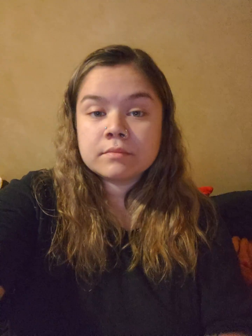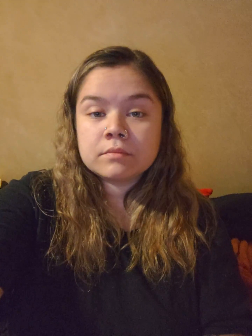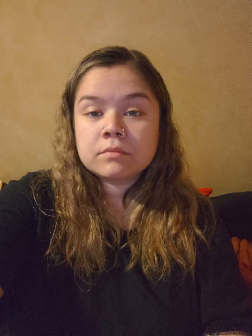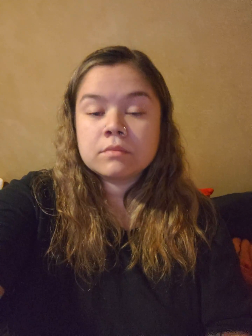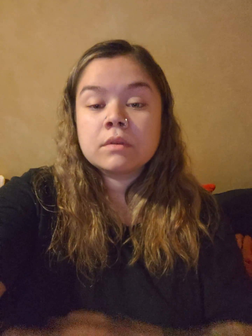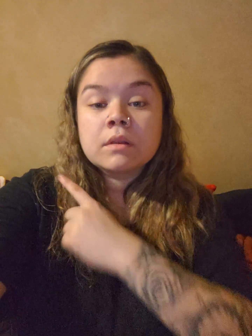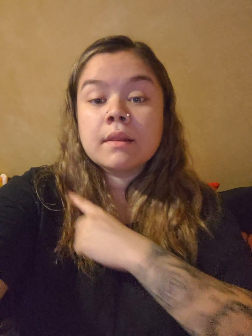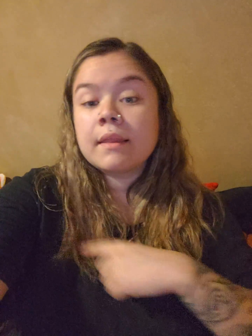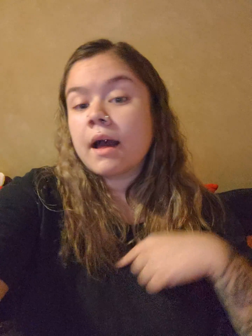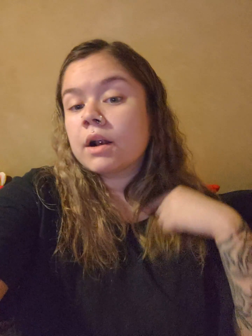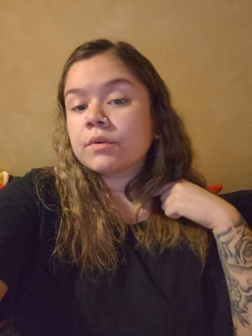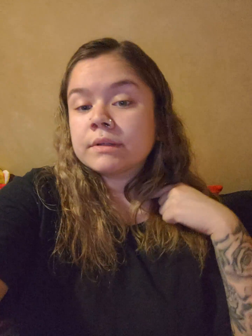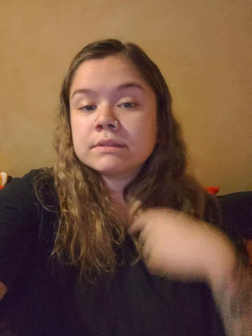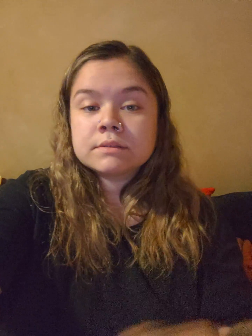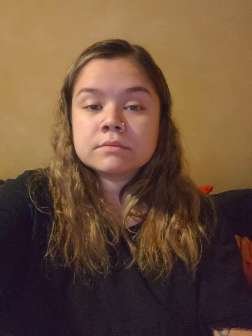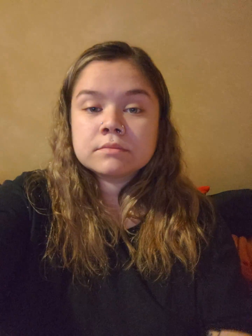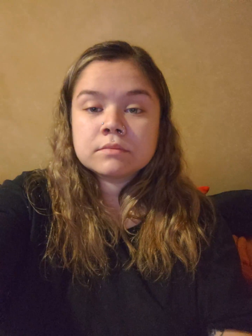necklace